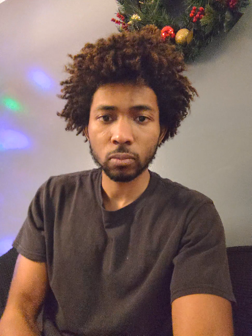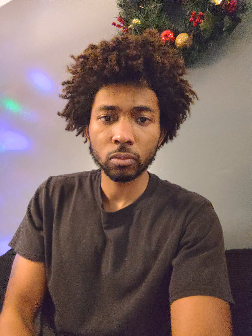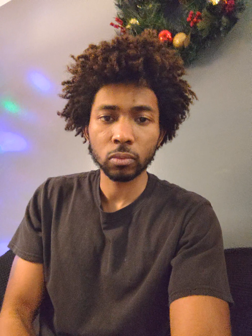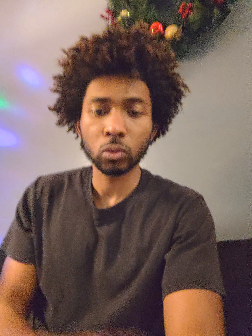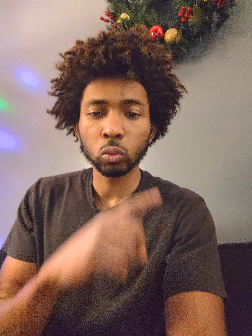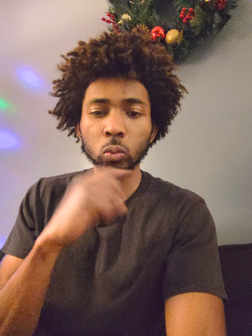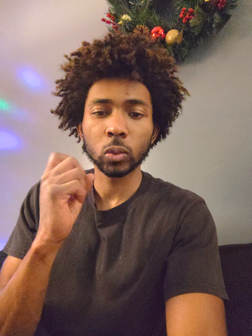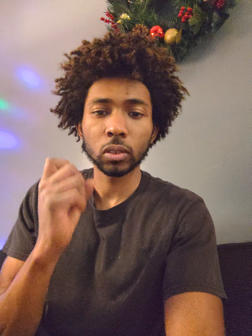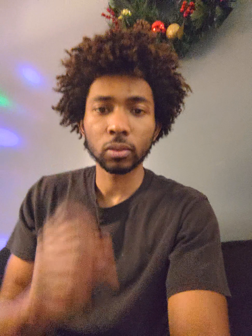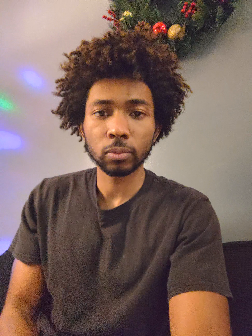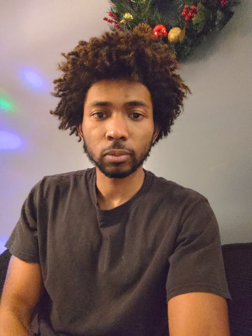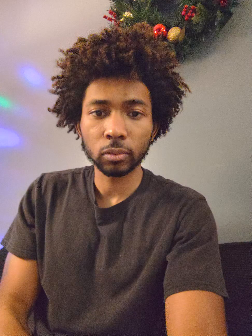dry